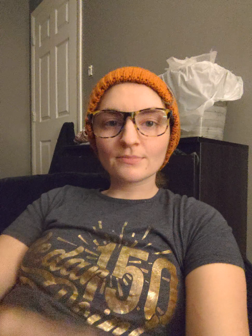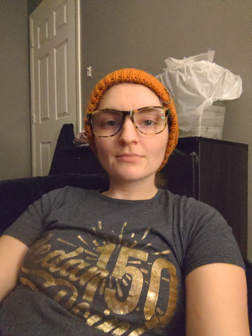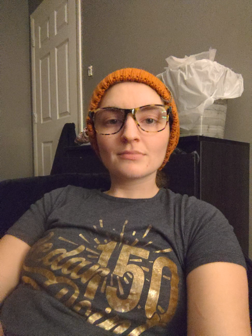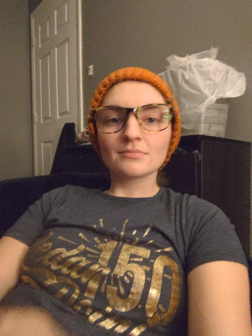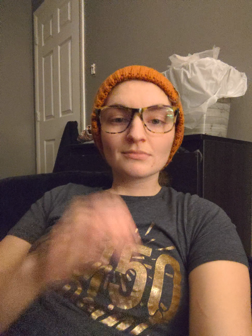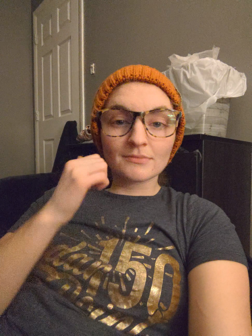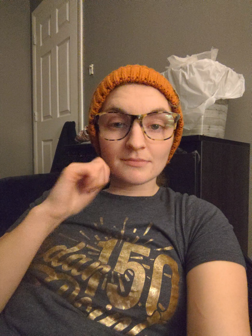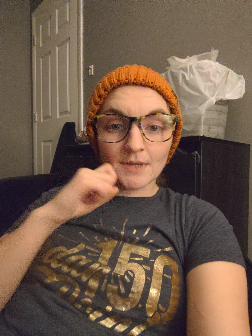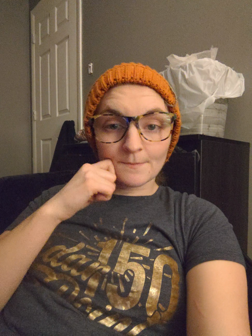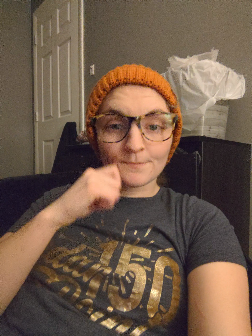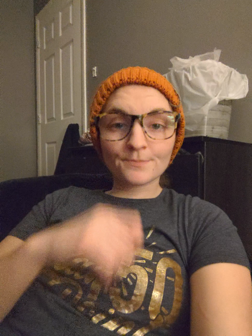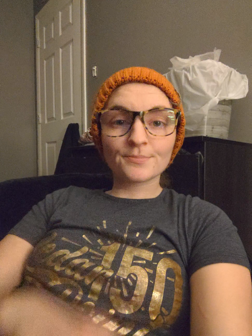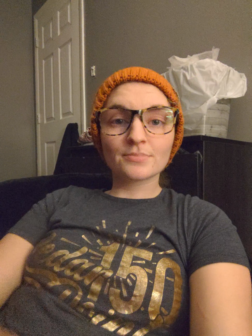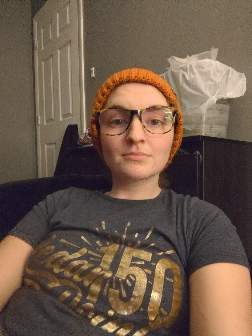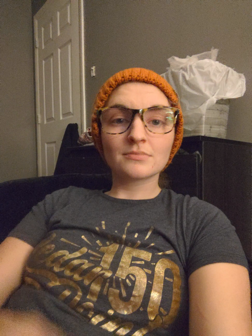apple